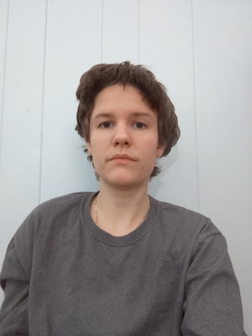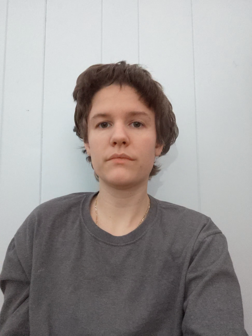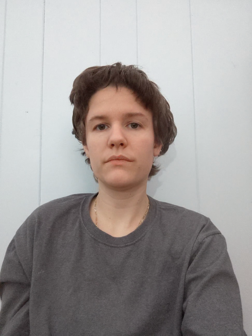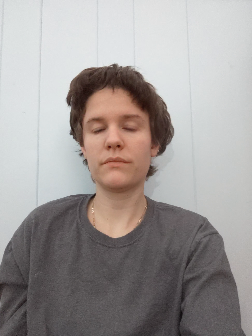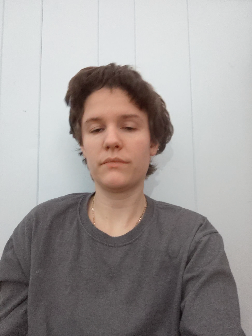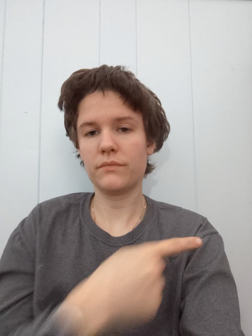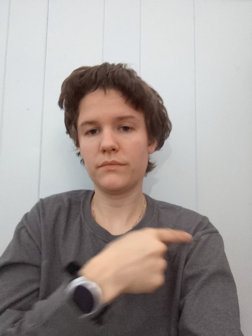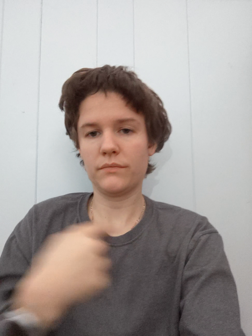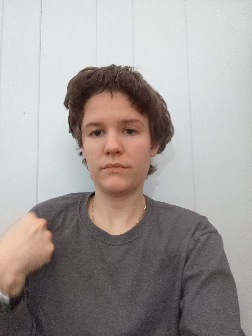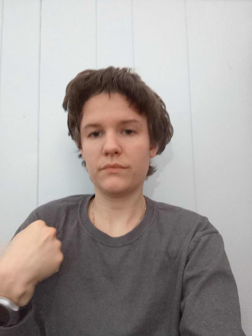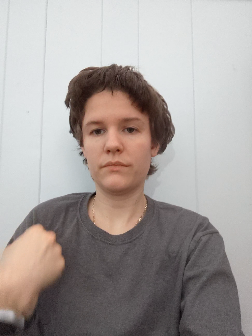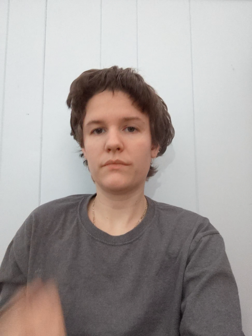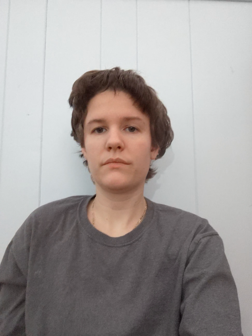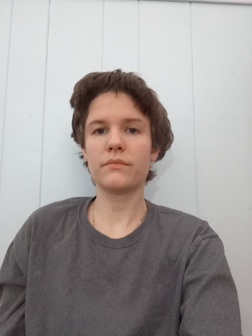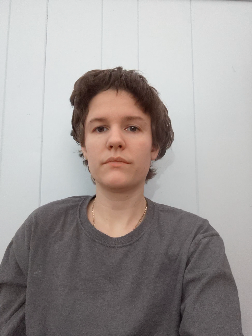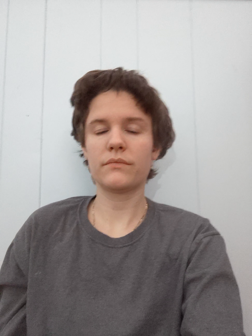we